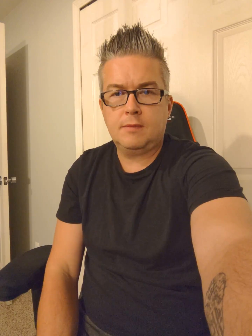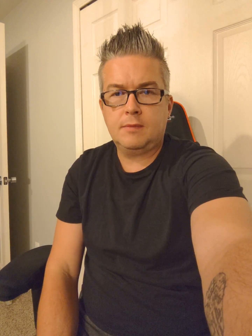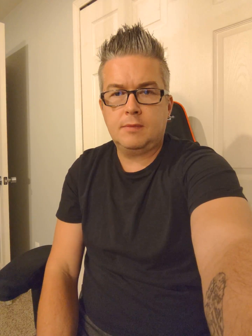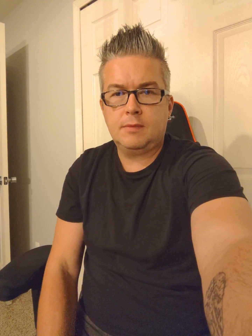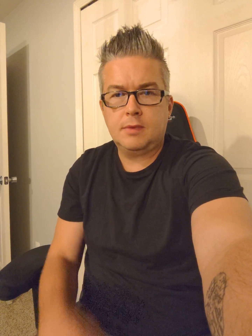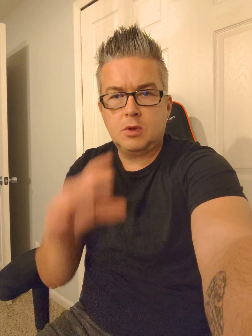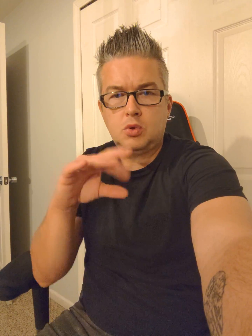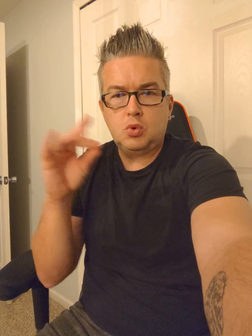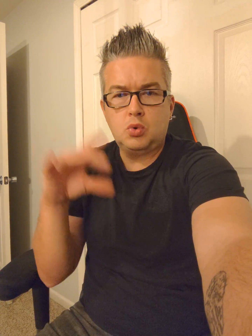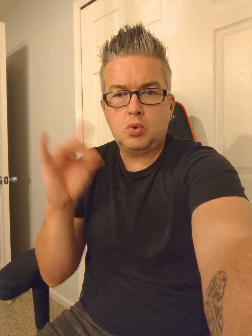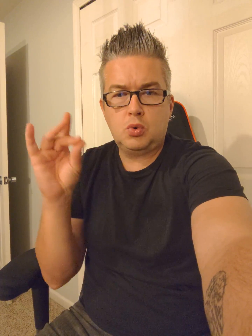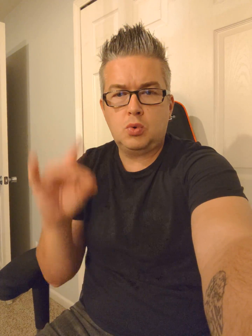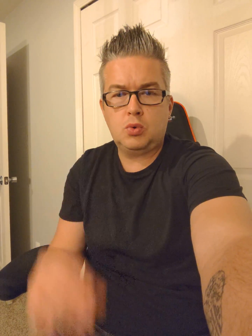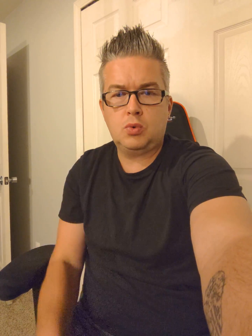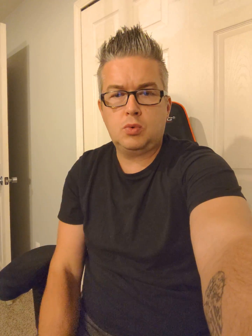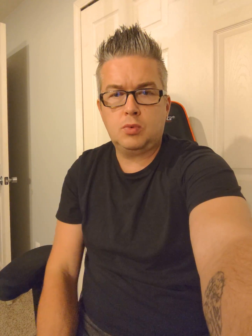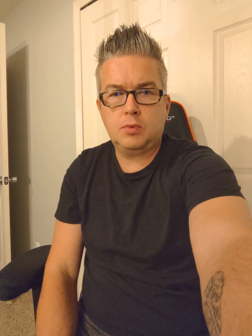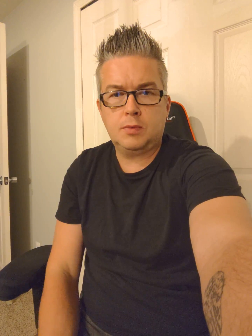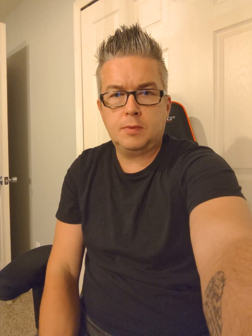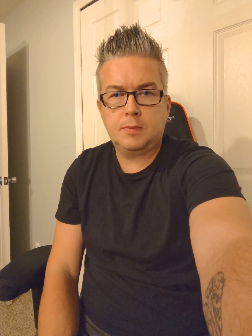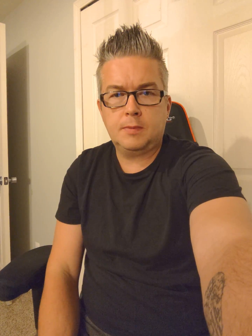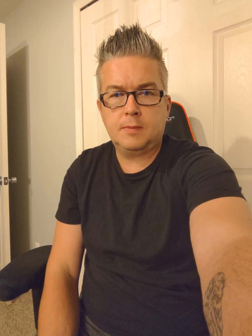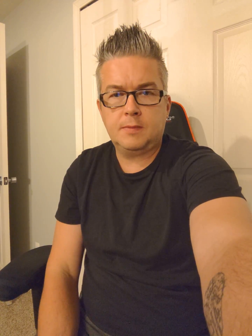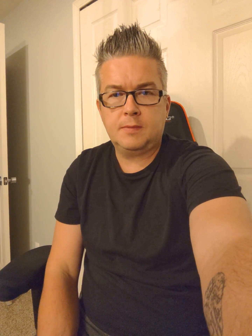choose